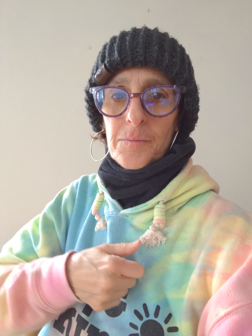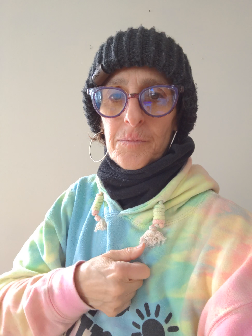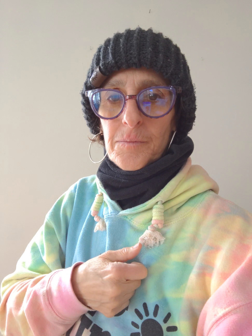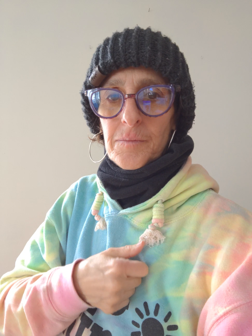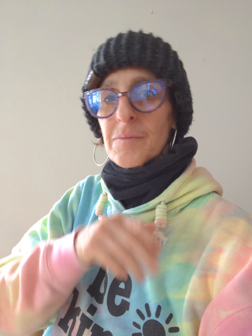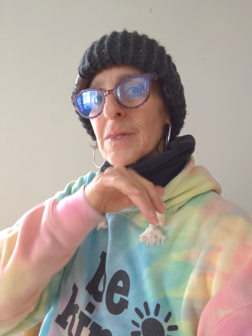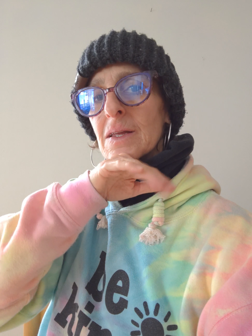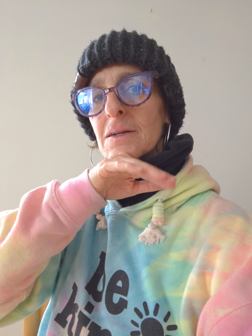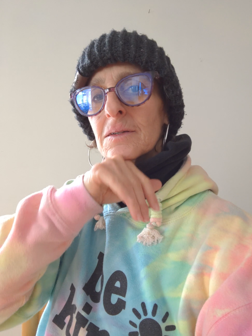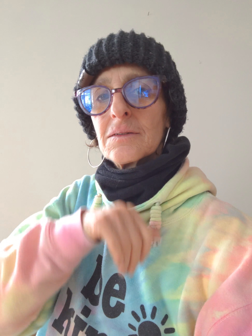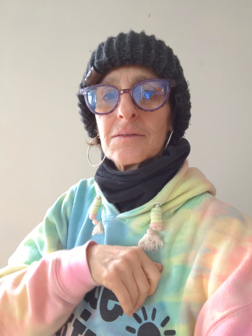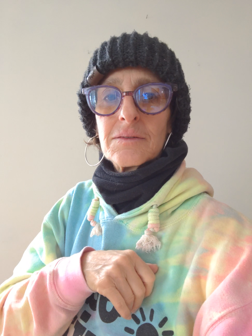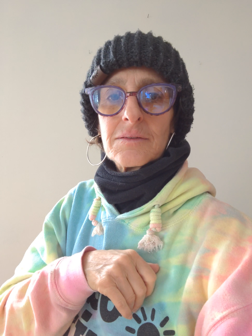pig